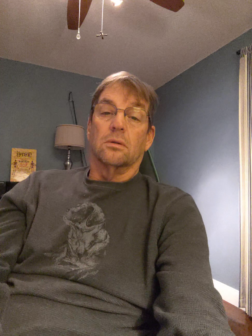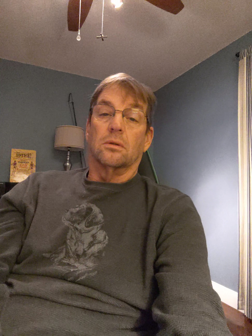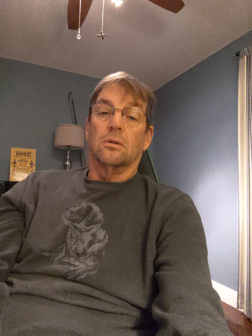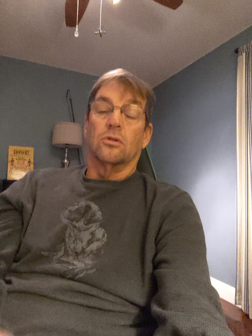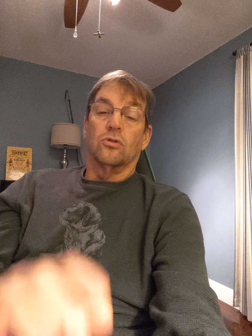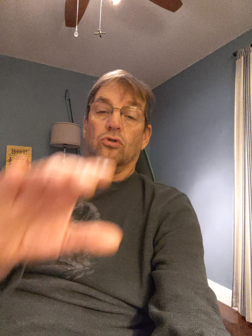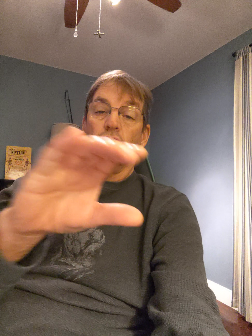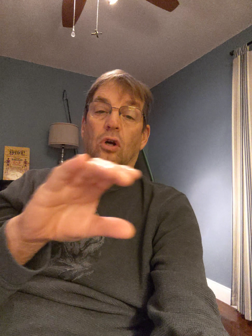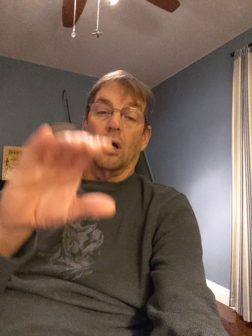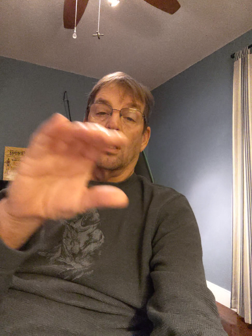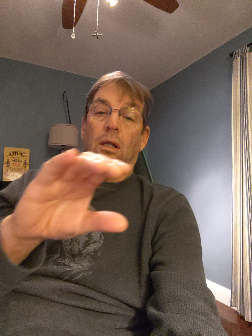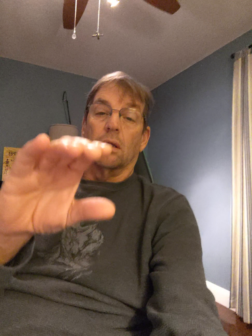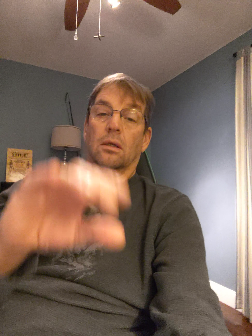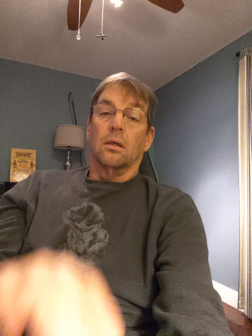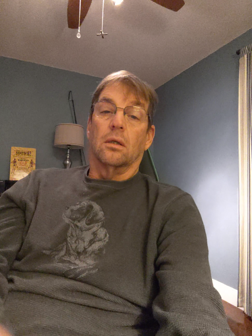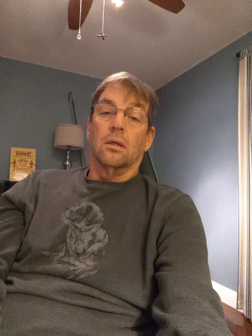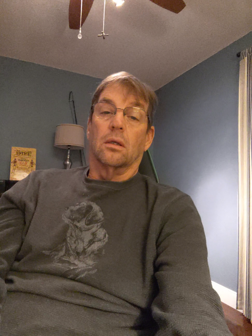chocolate